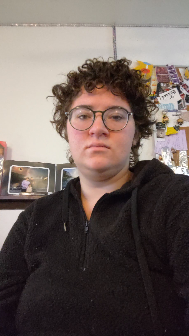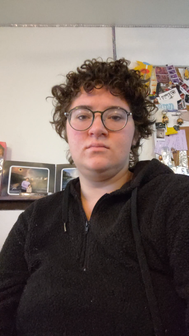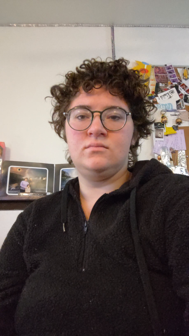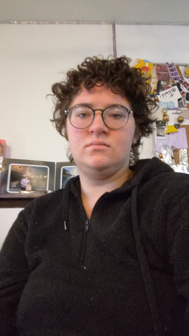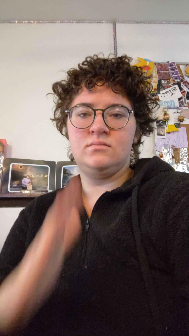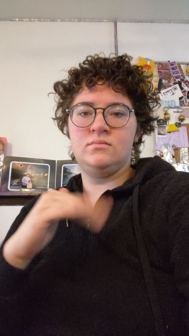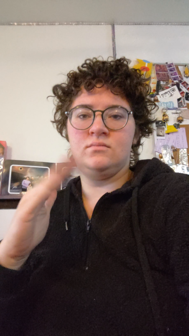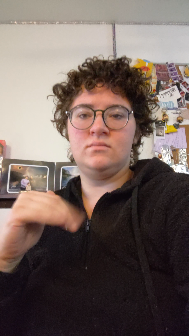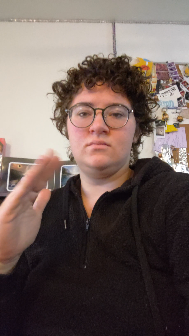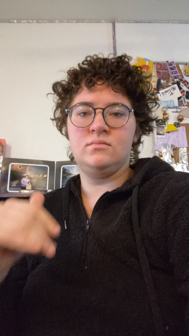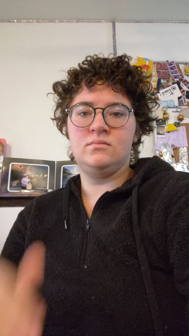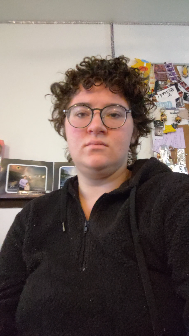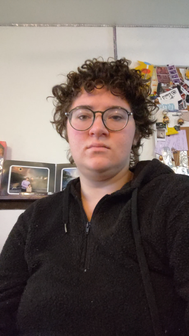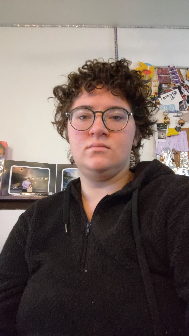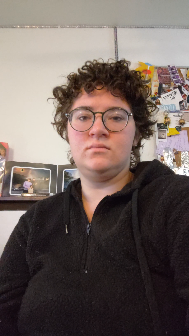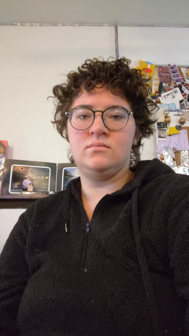downtown